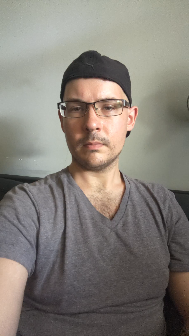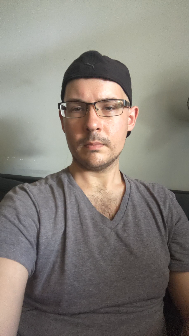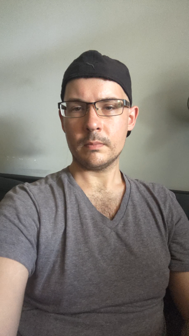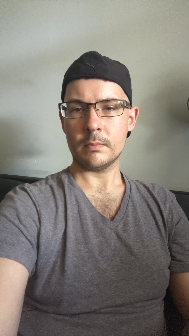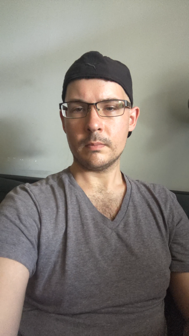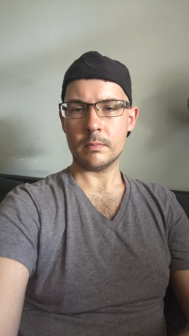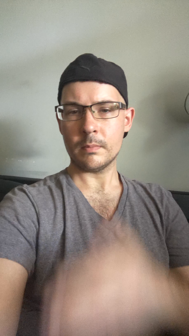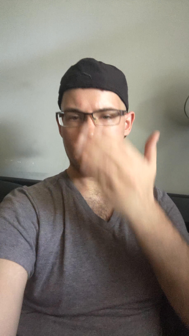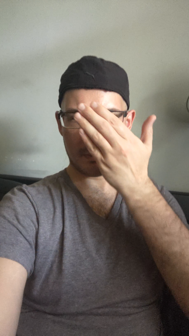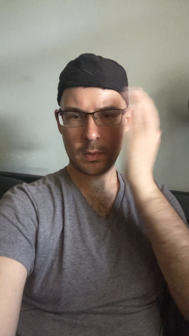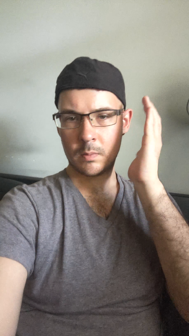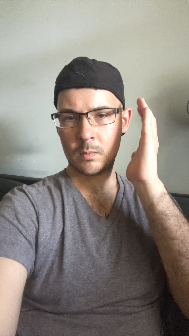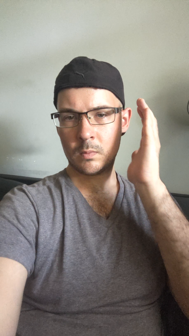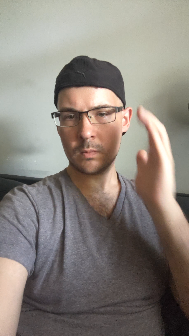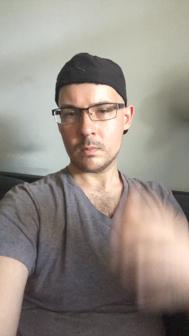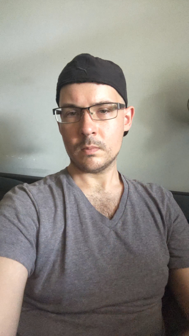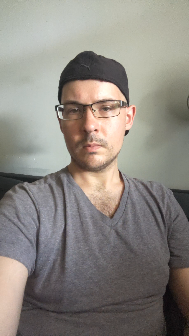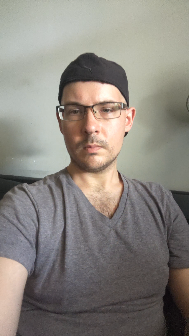peekaboo